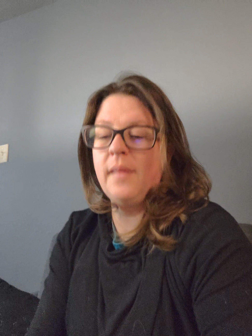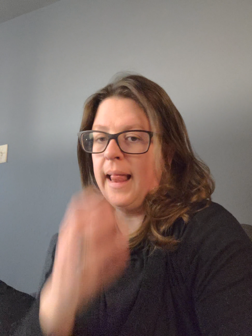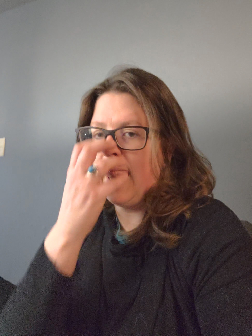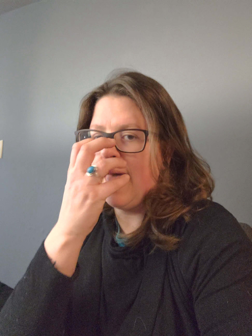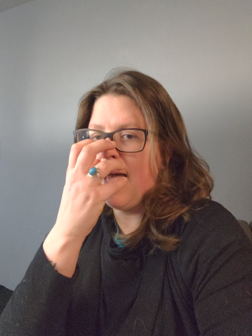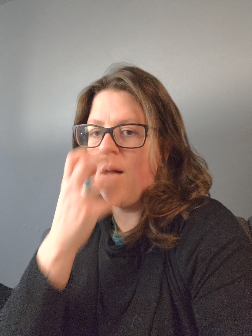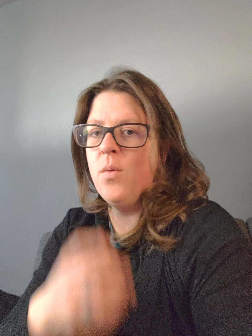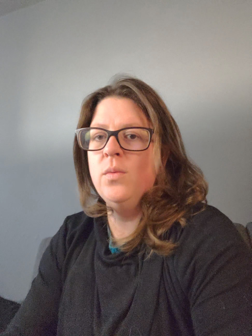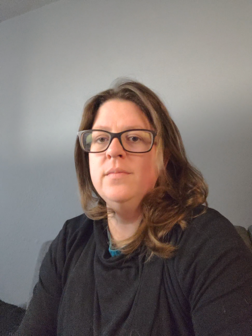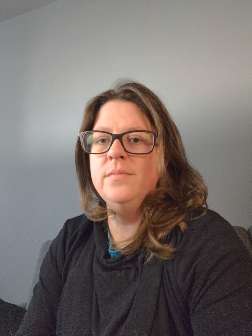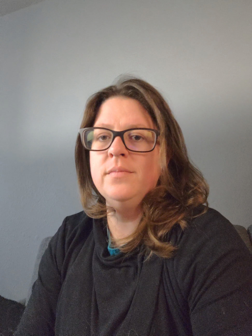clown